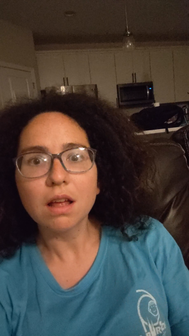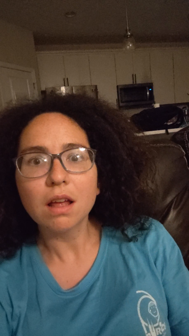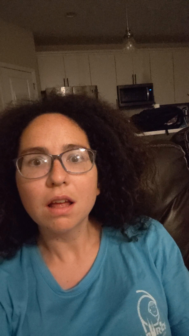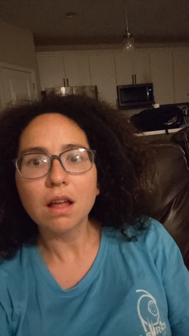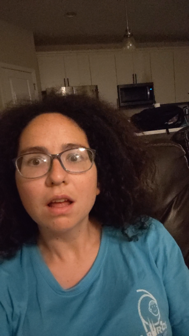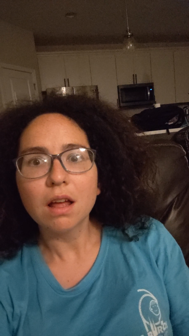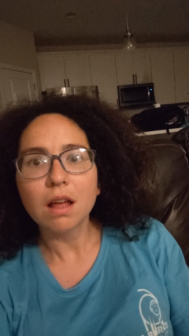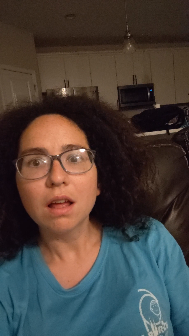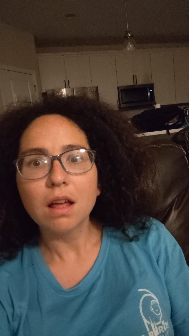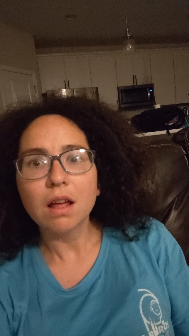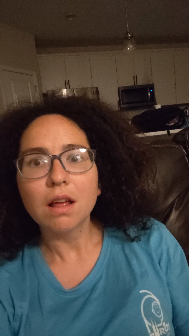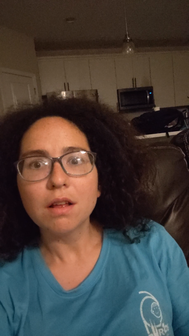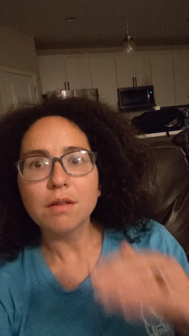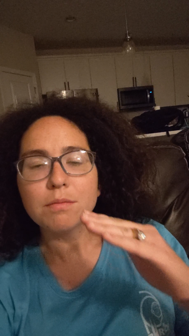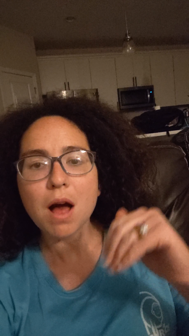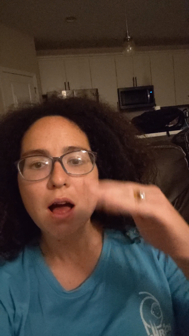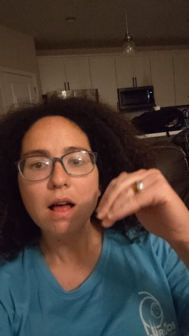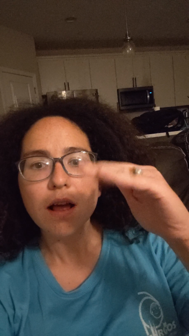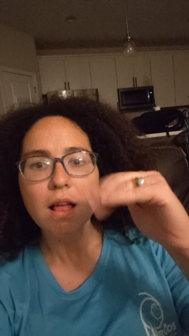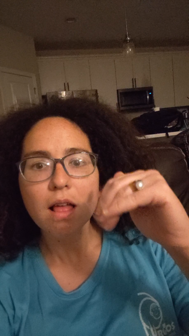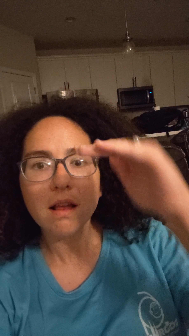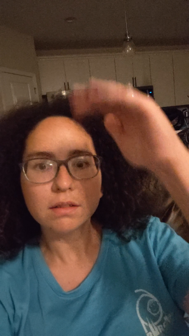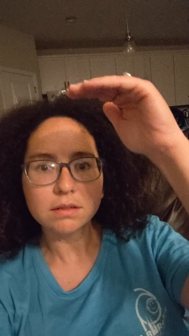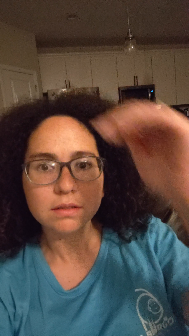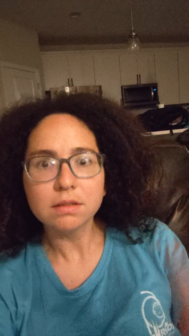build